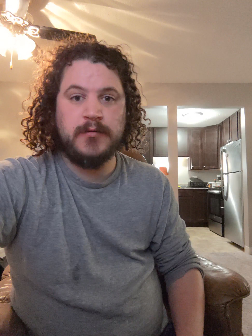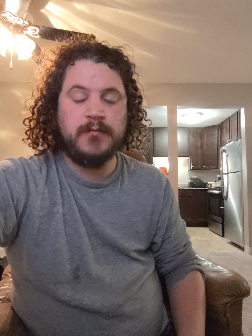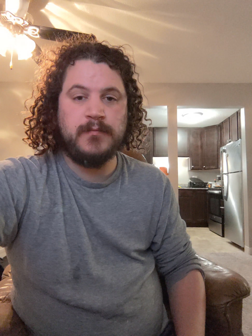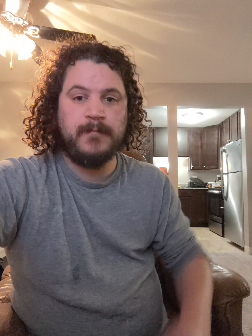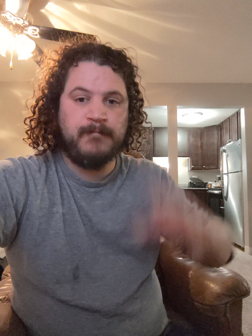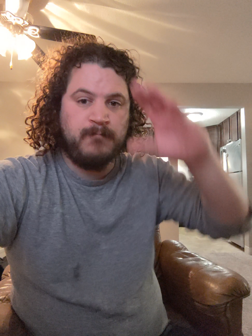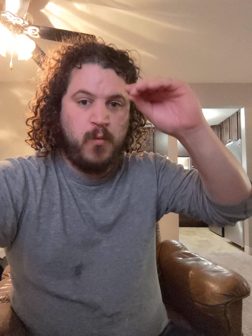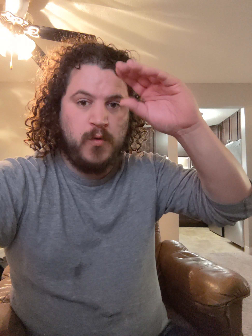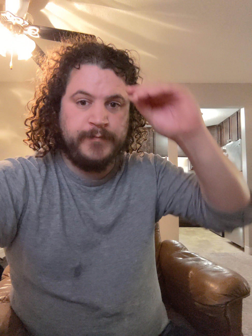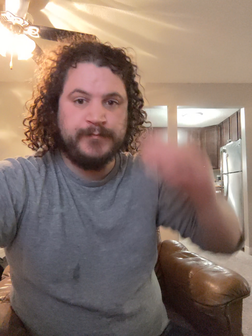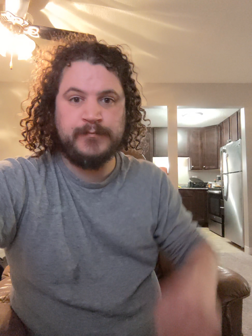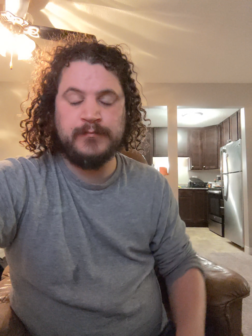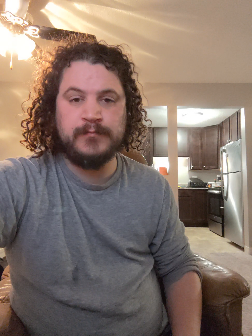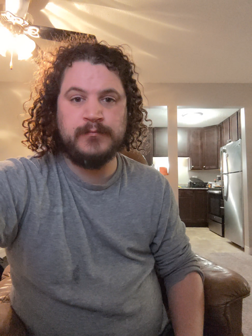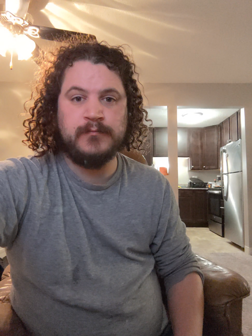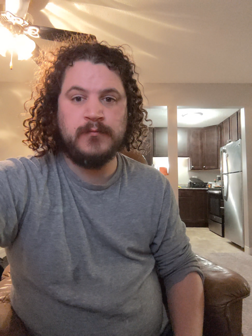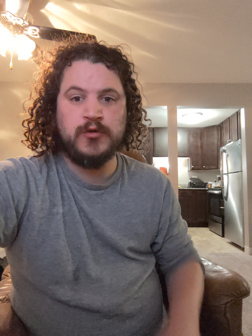boy